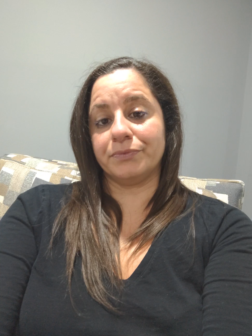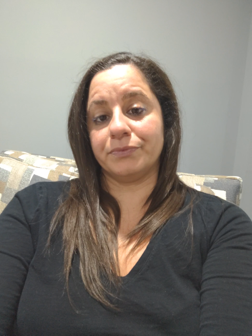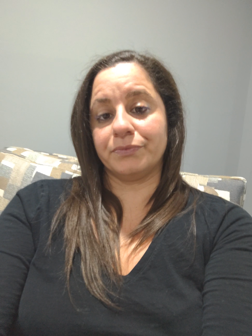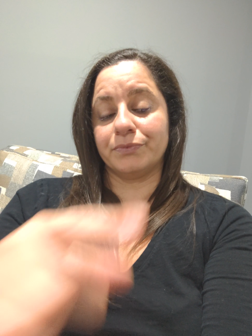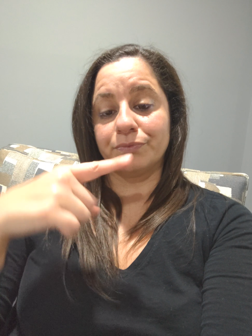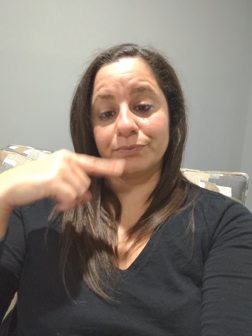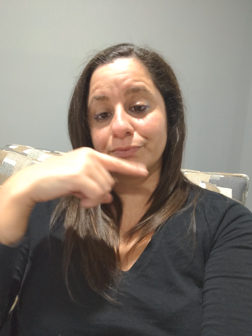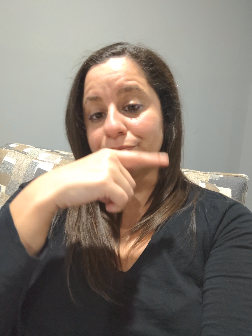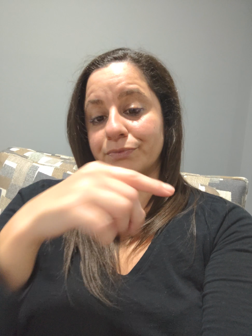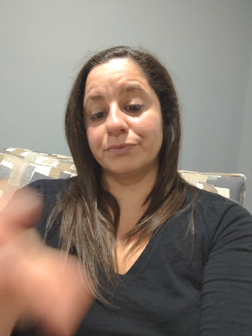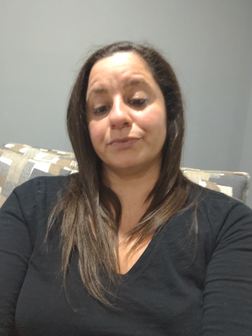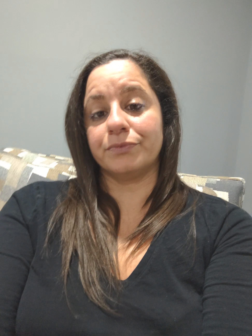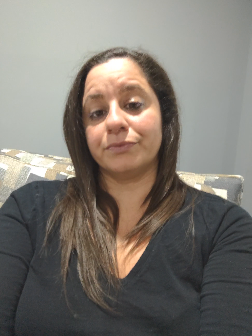toothbrush